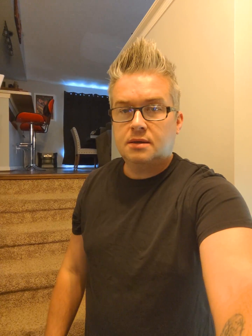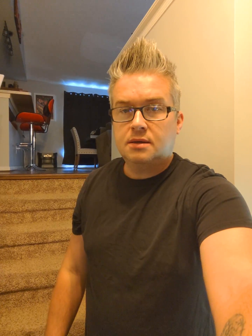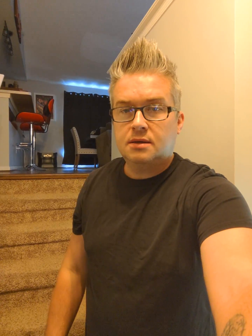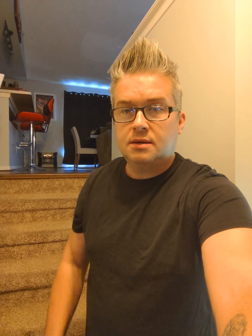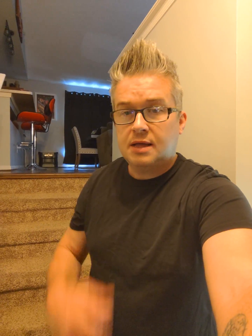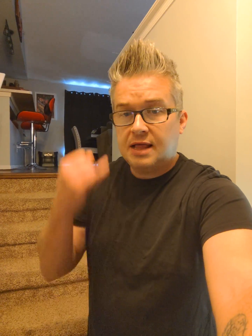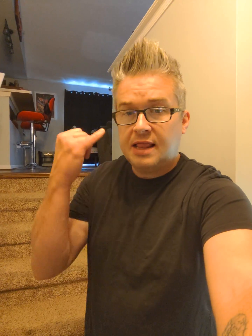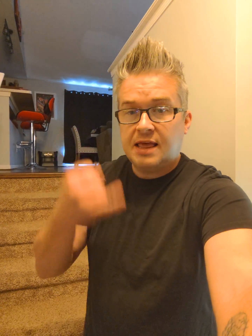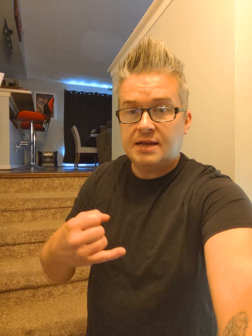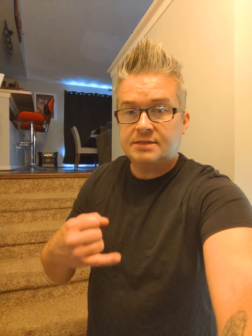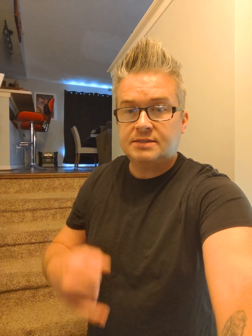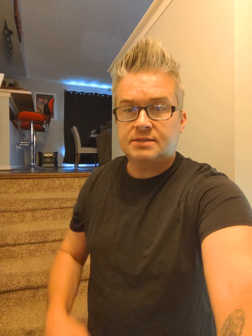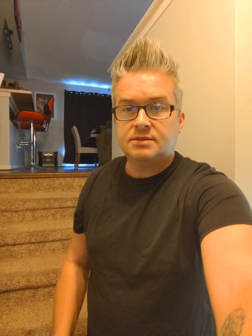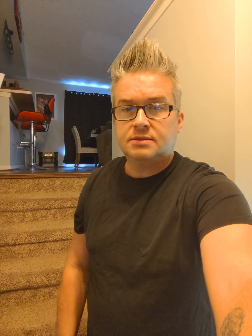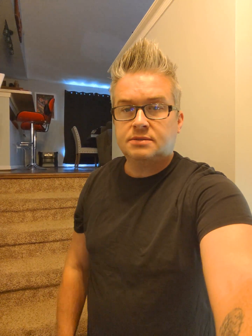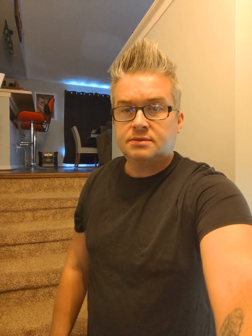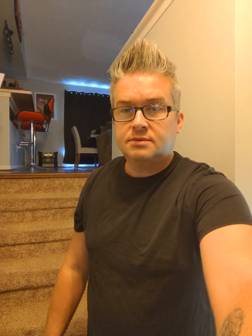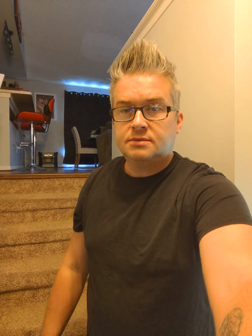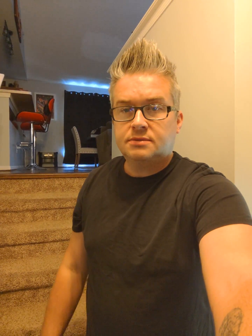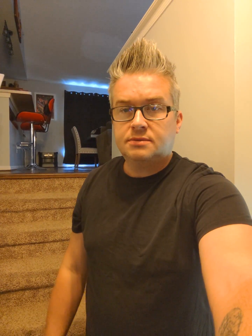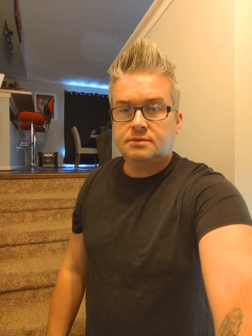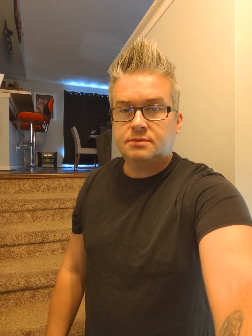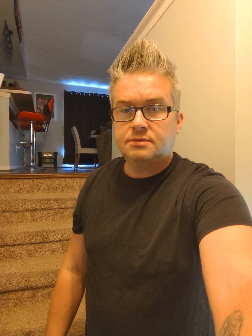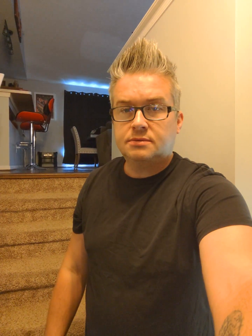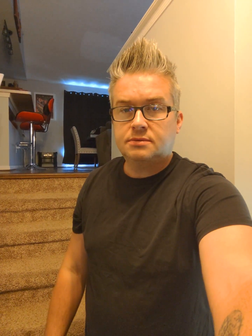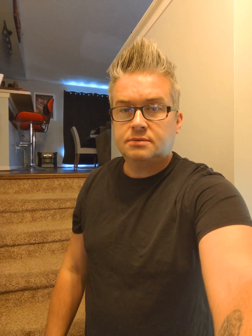last